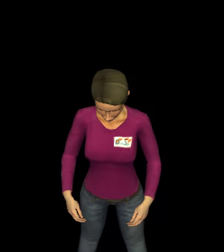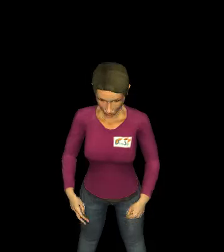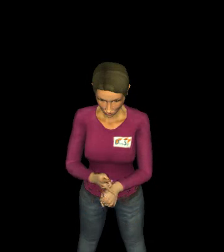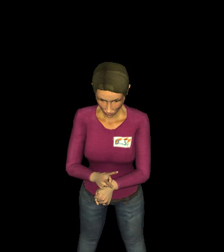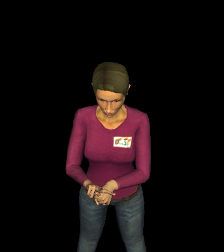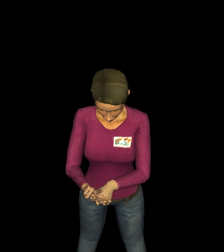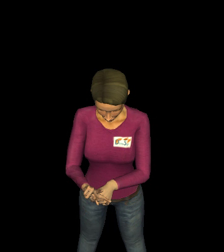خطر